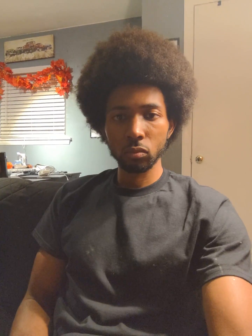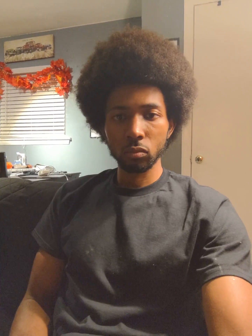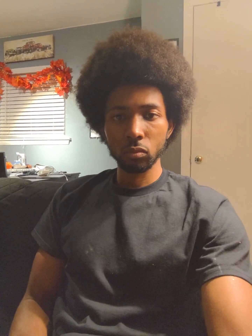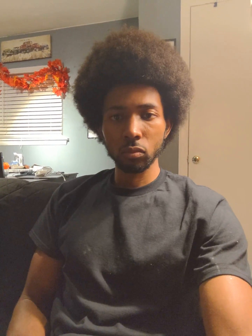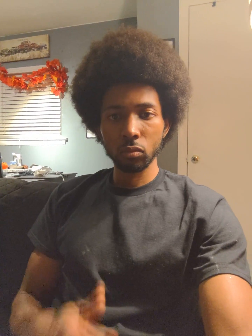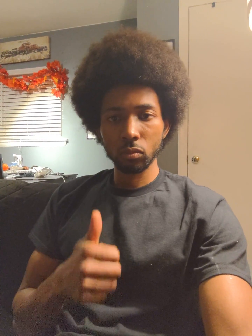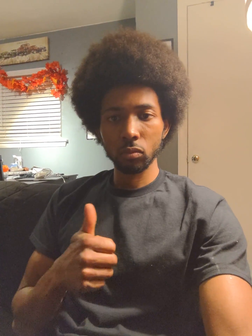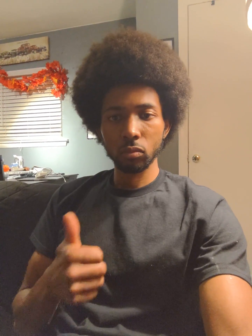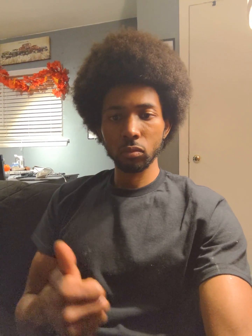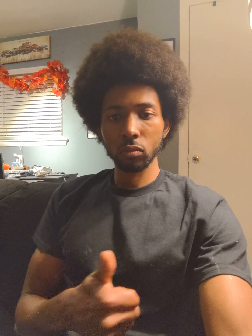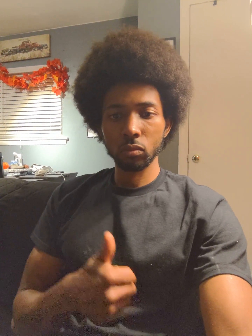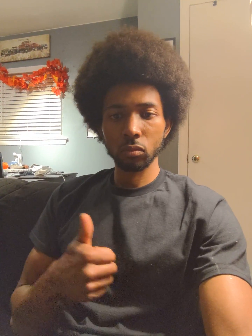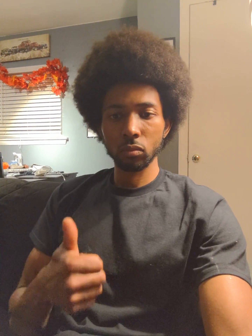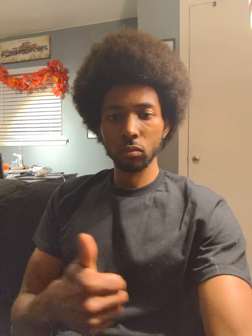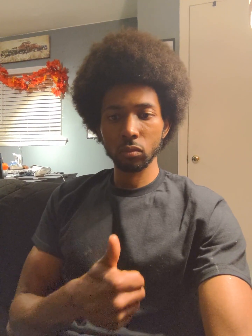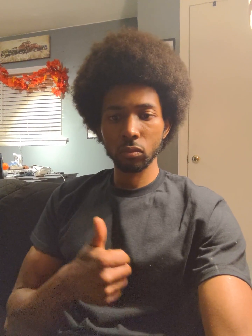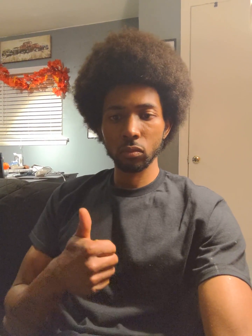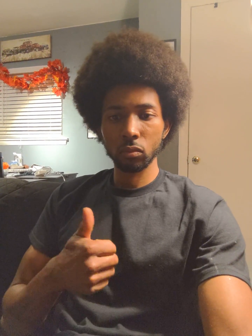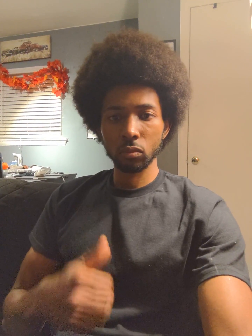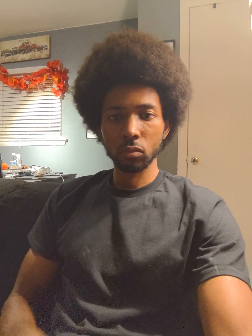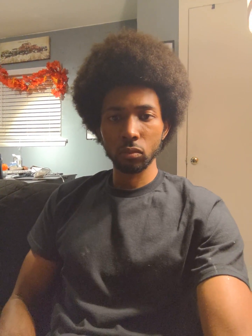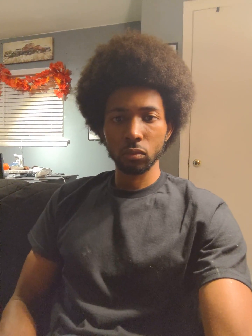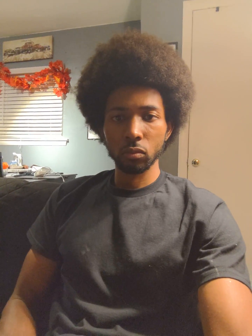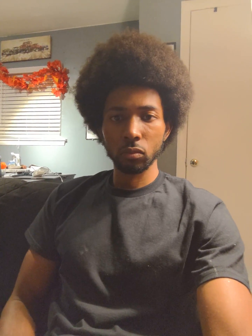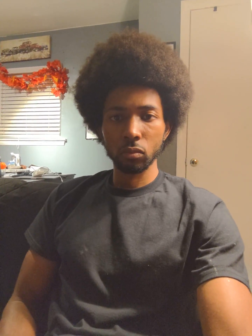basement